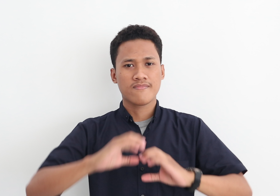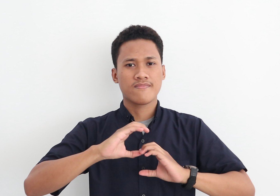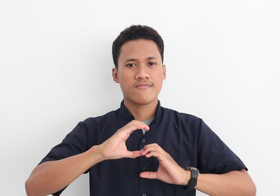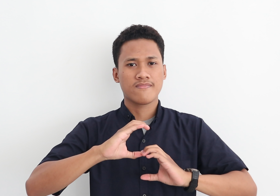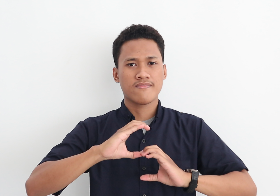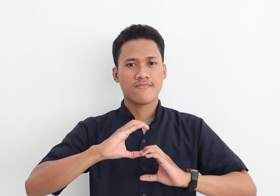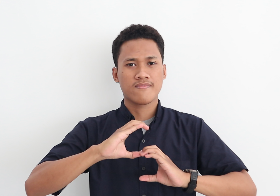S